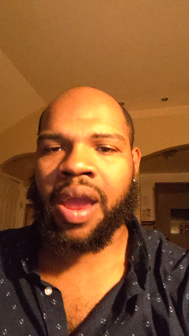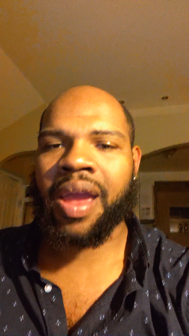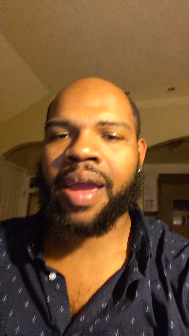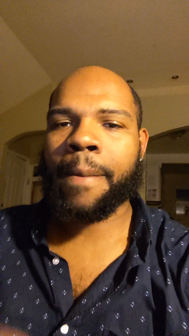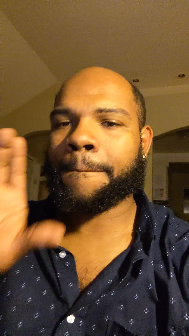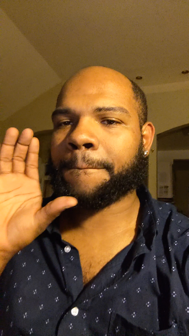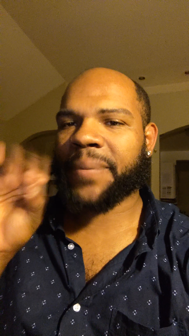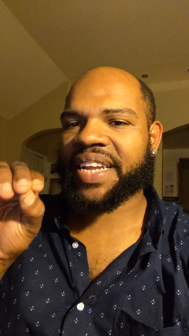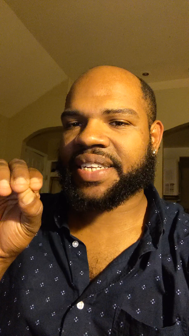bite